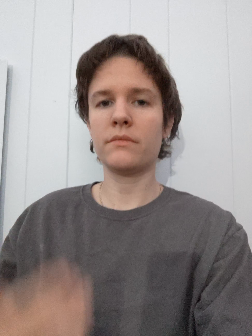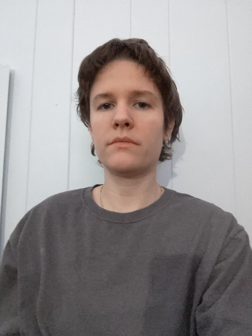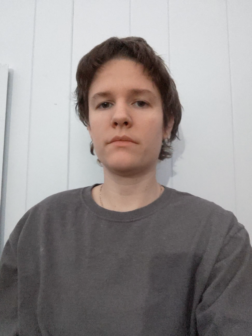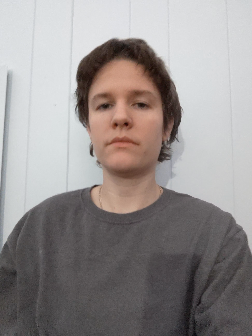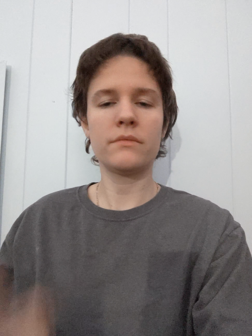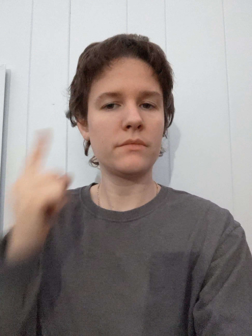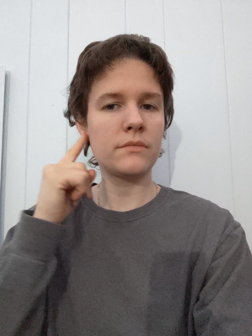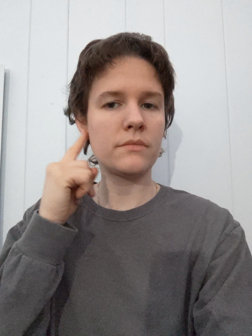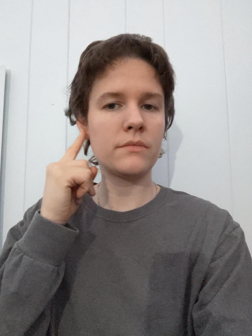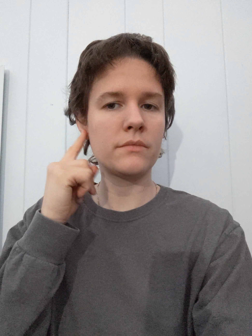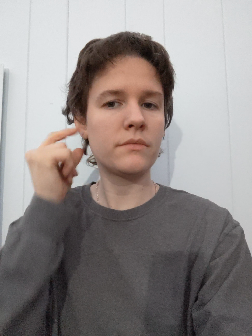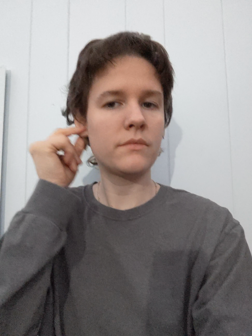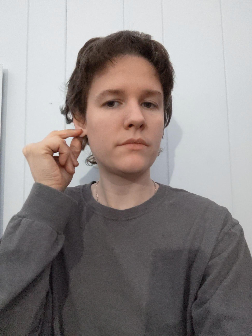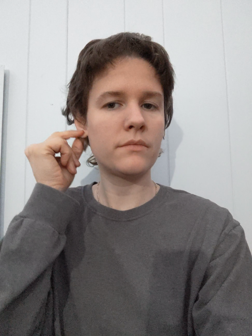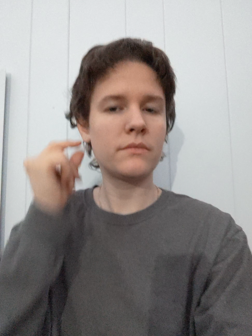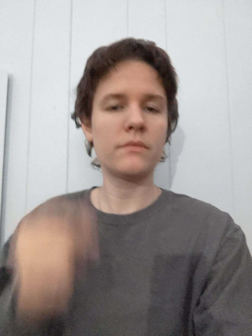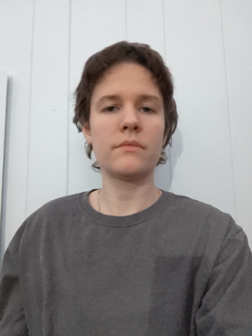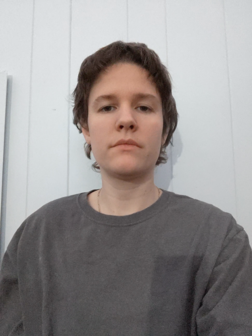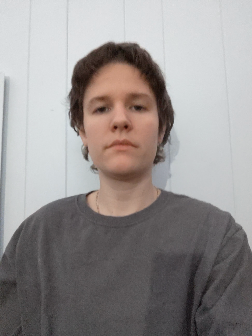ear